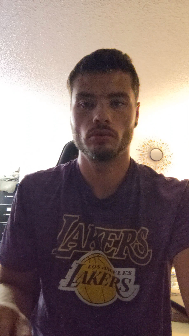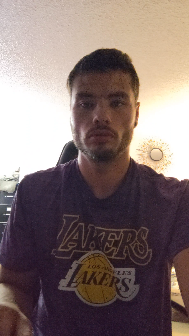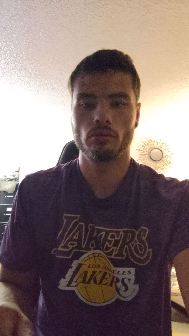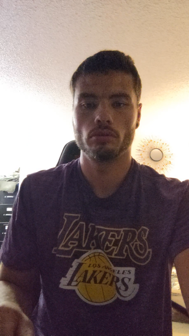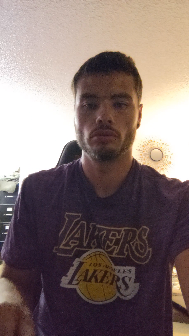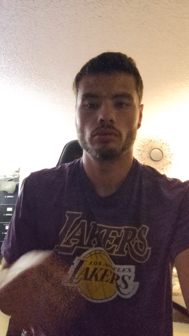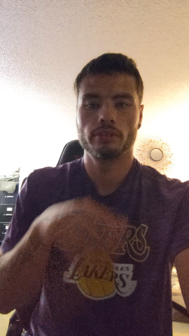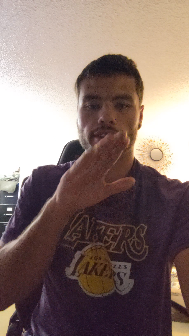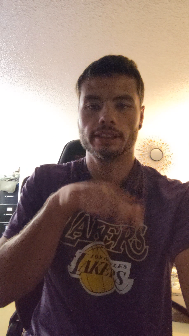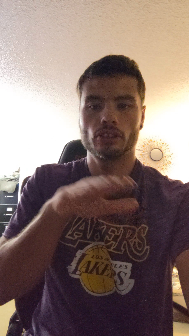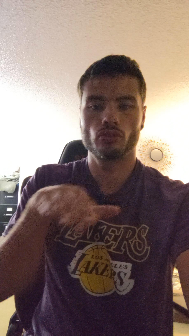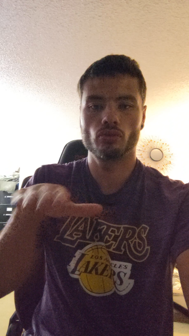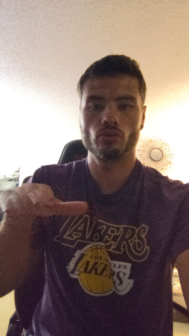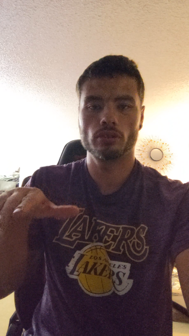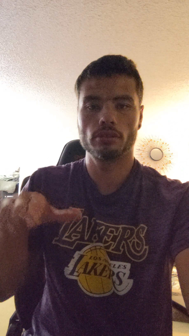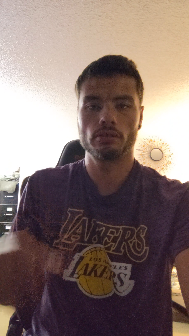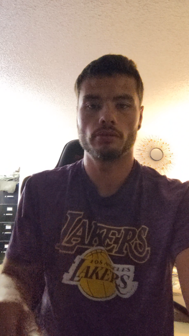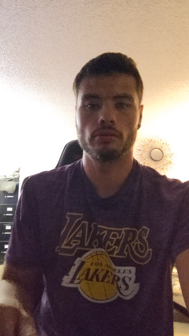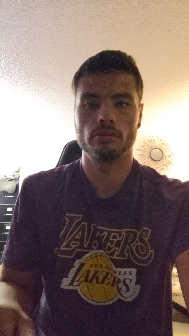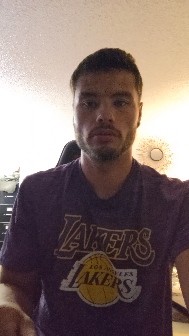children